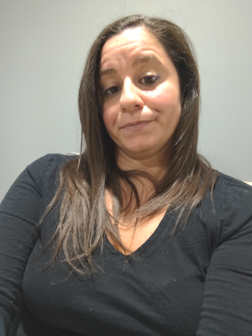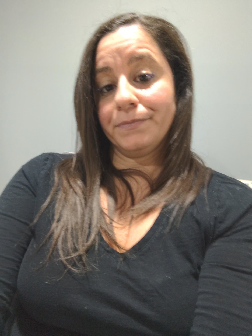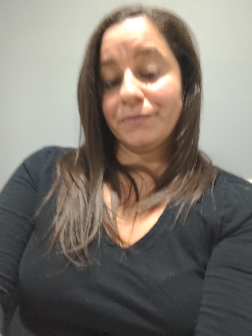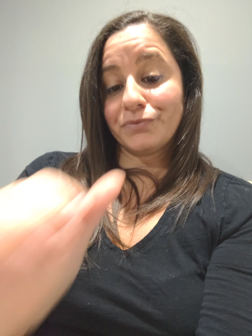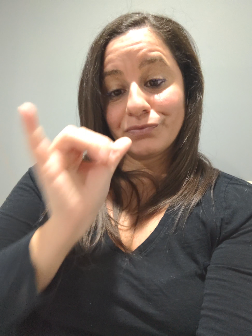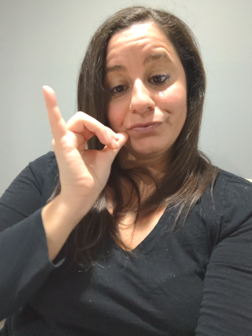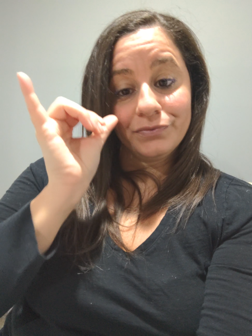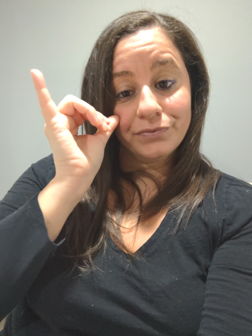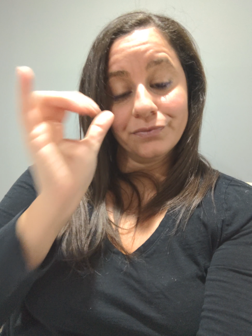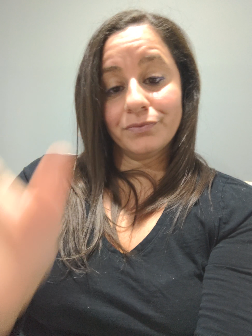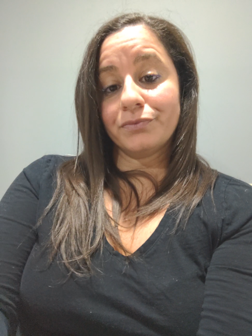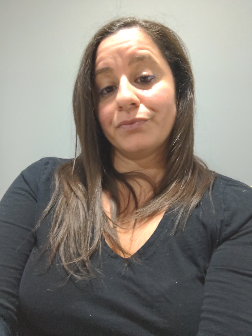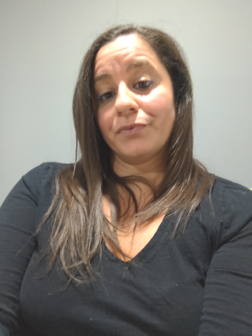yesterday